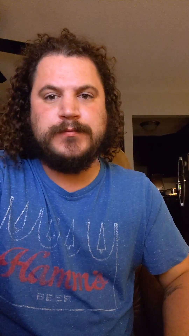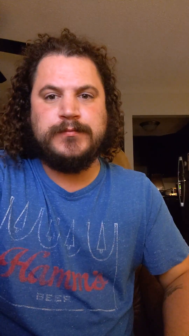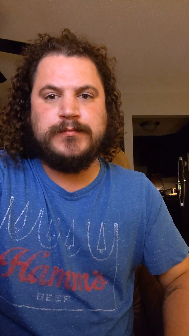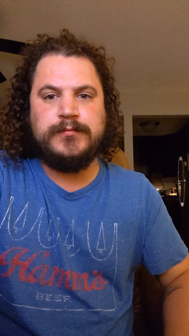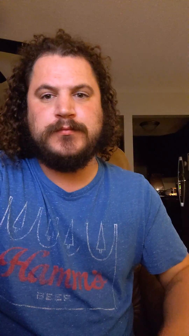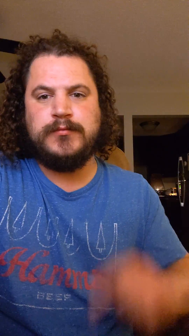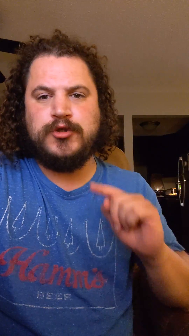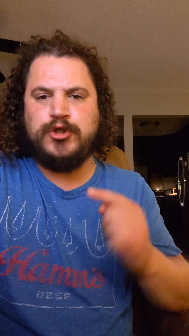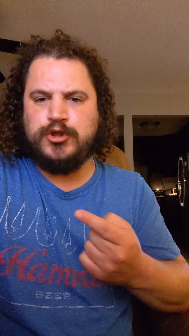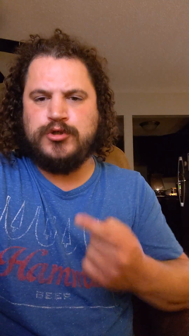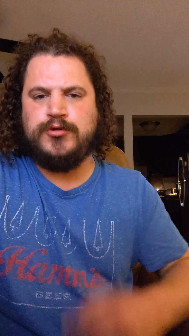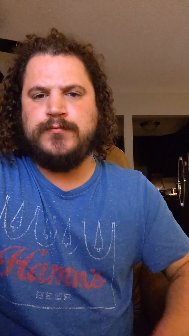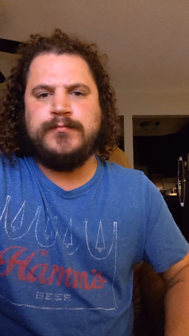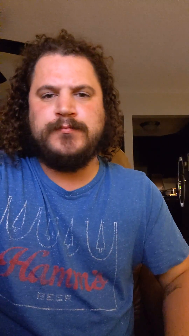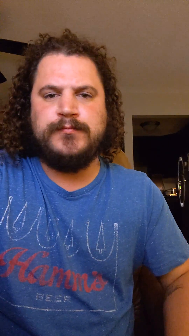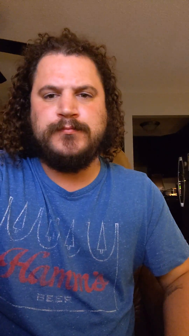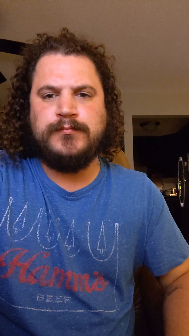hurt